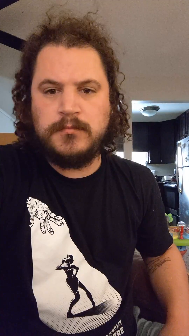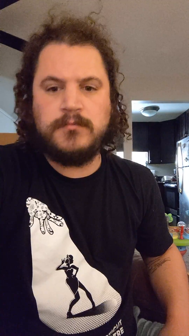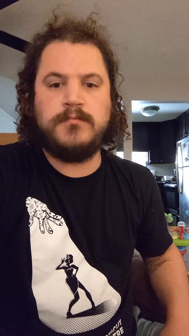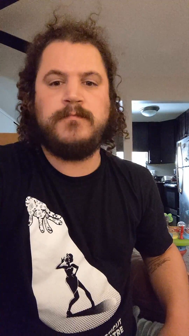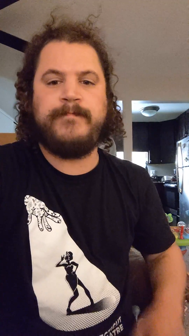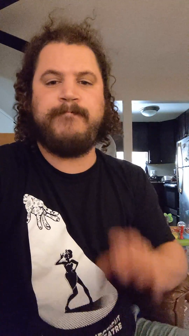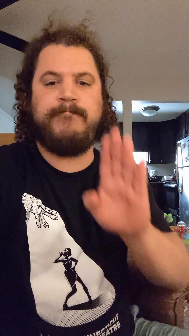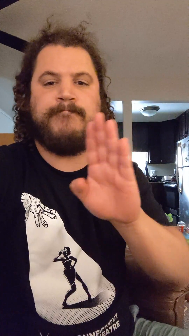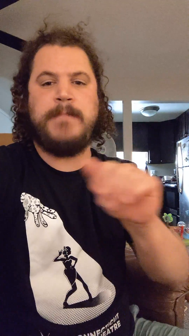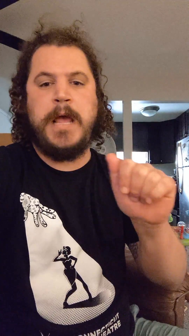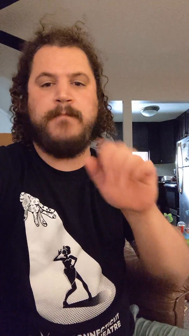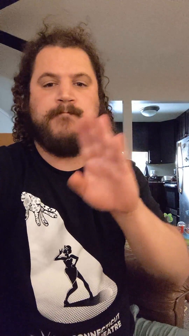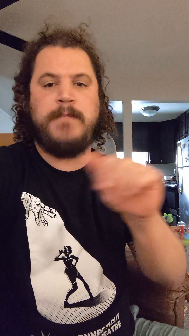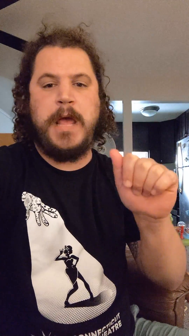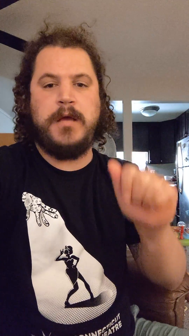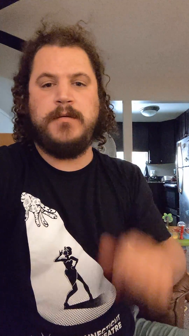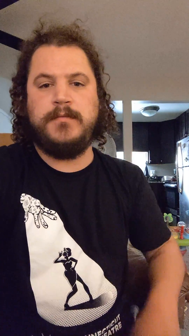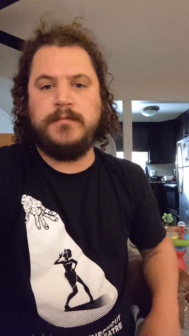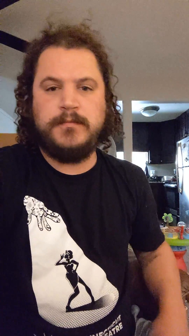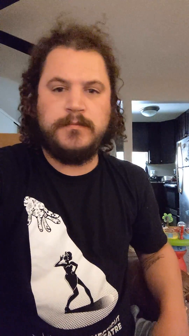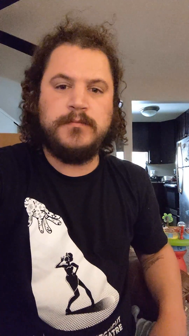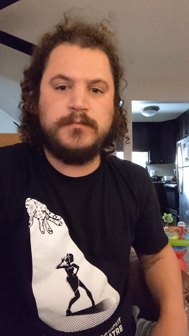baa baa